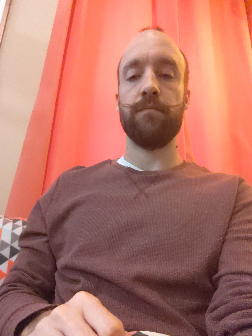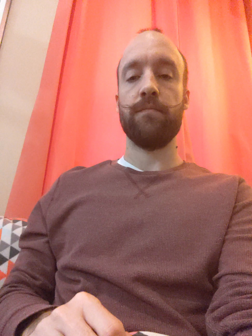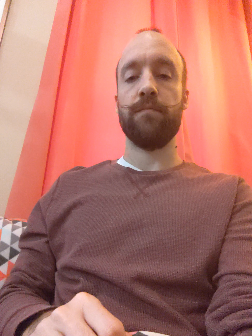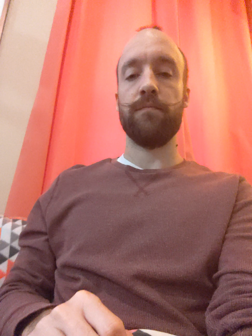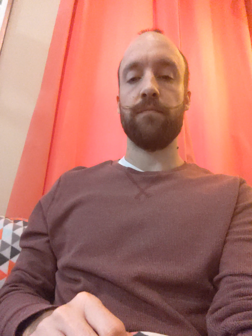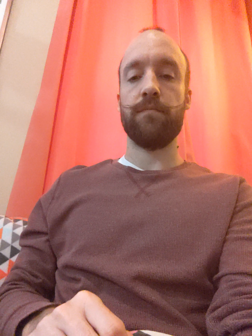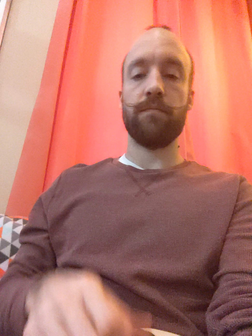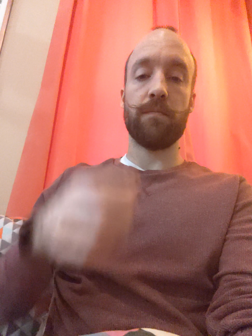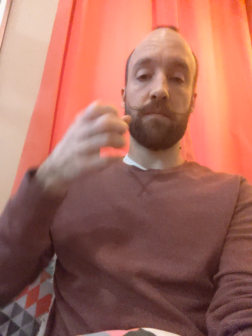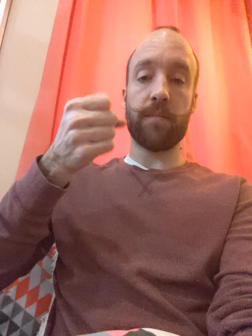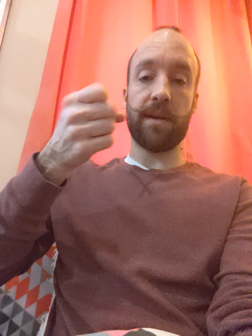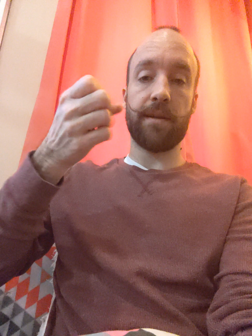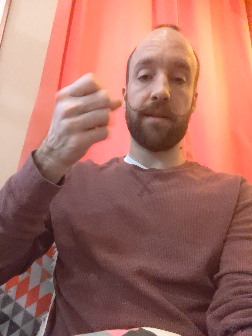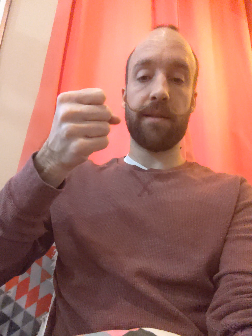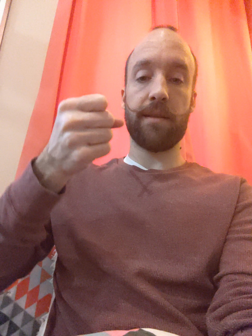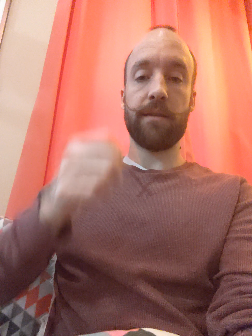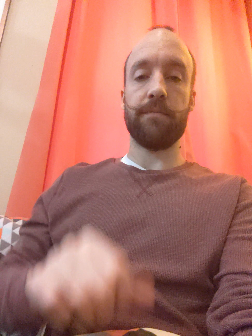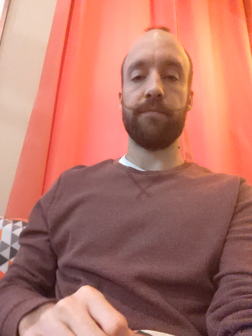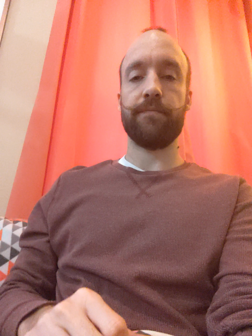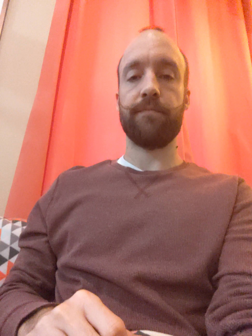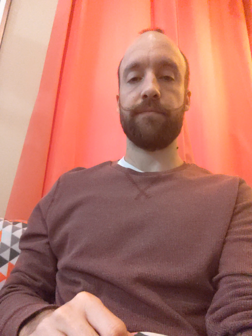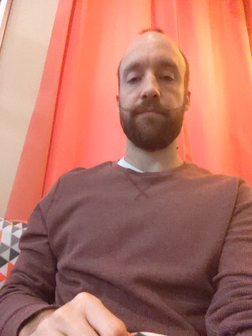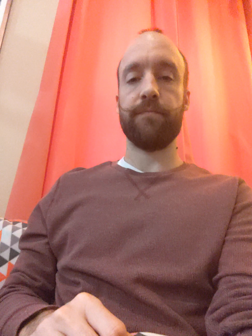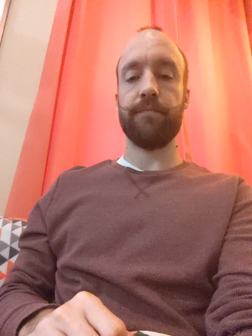milk